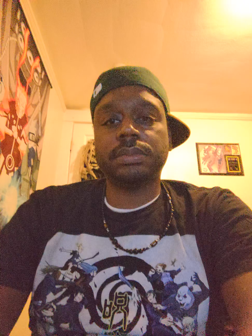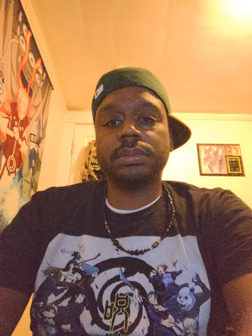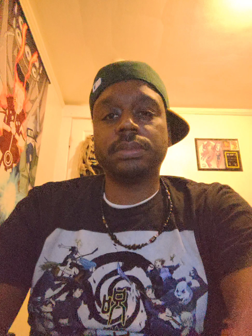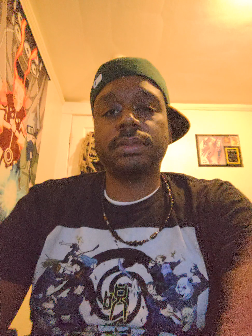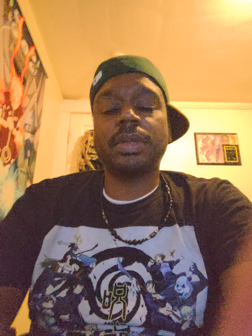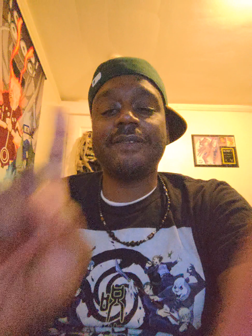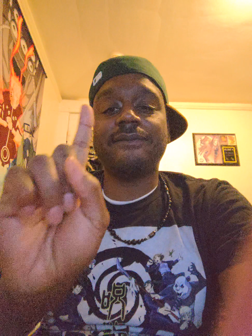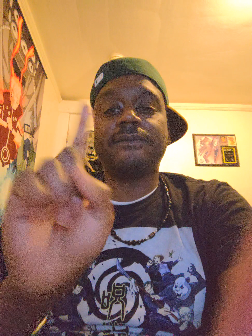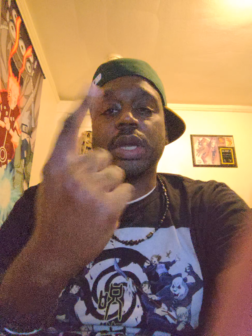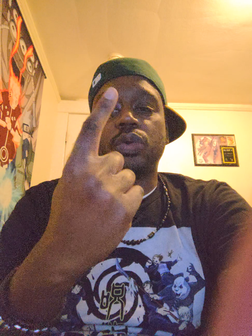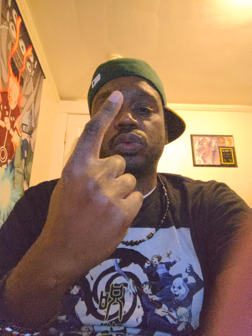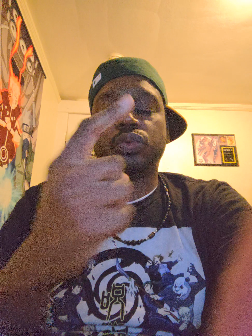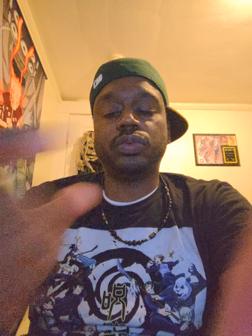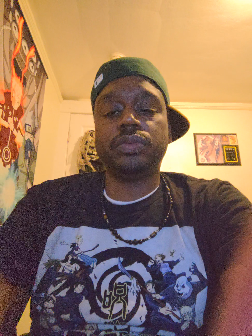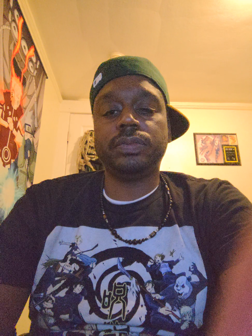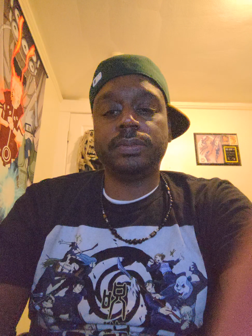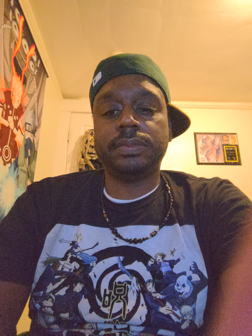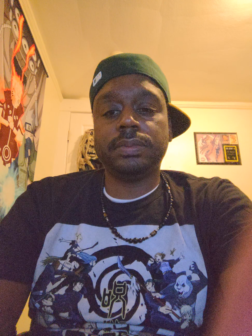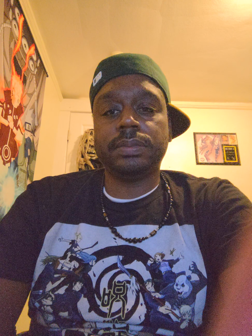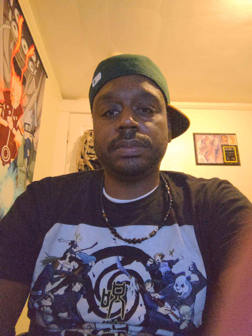first